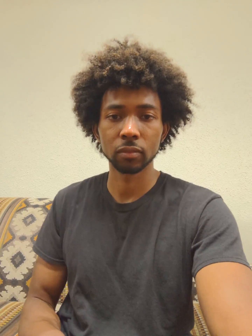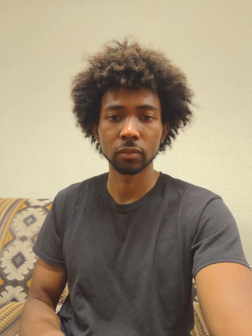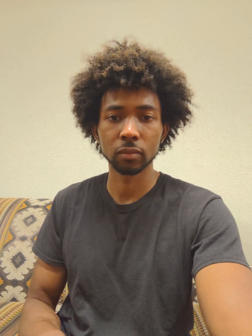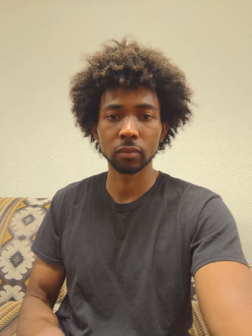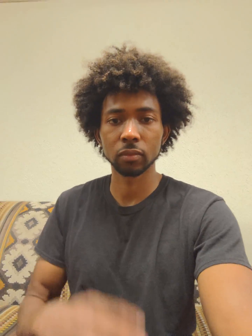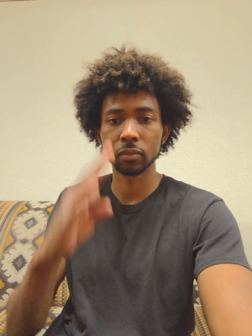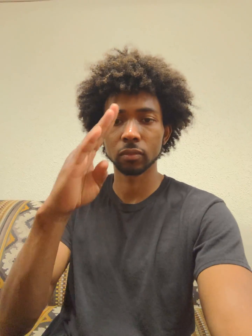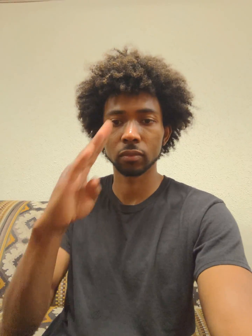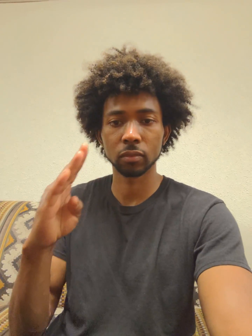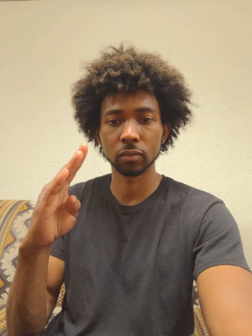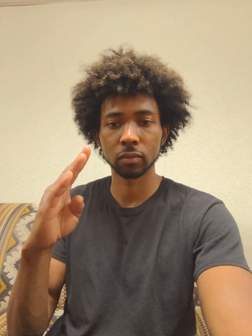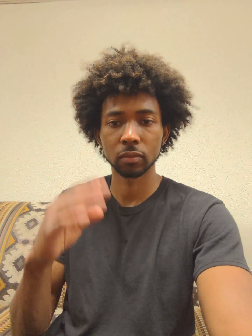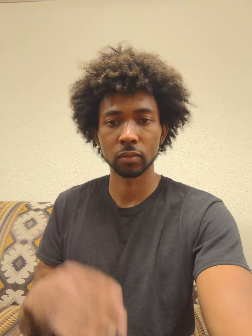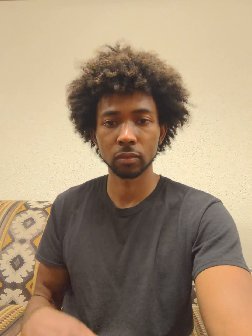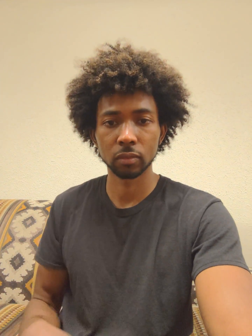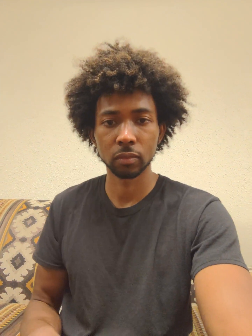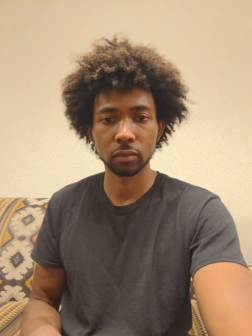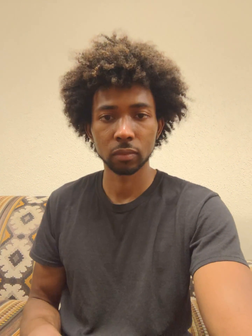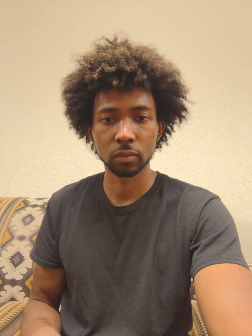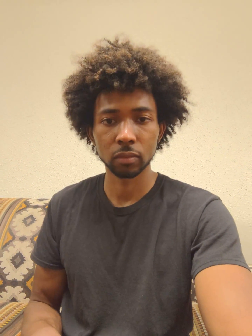roof